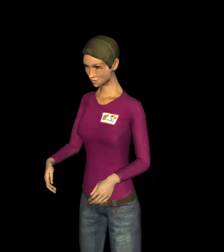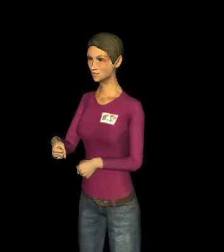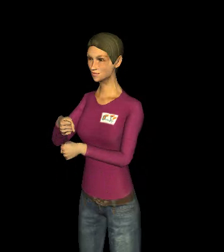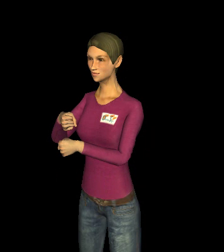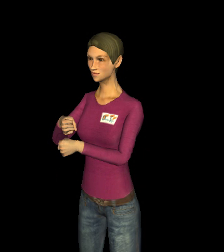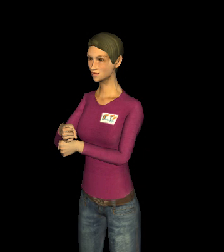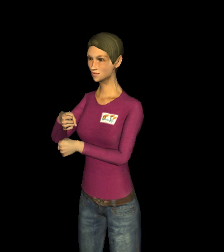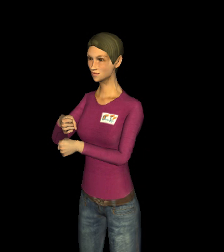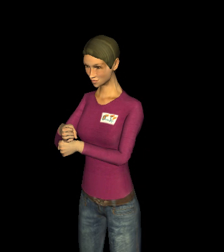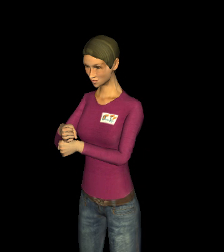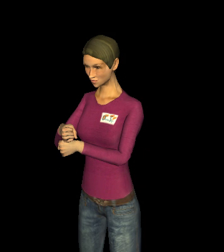عمل